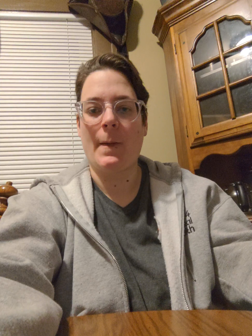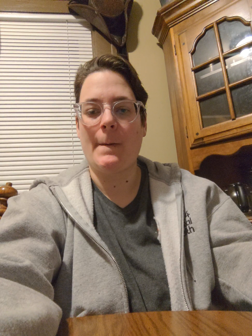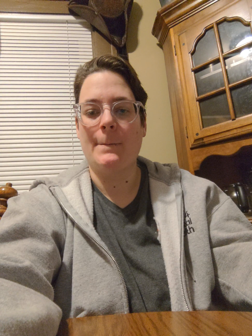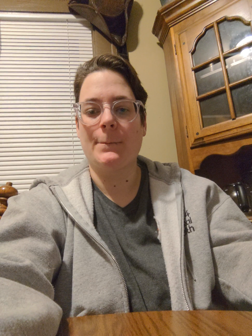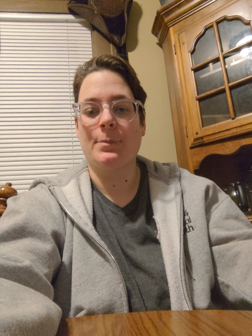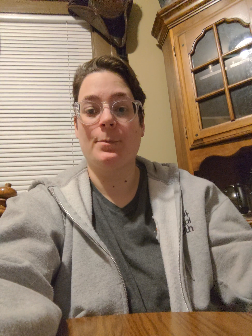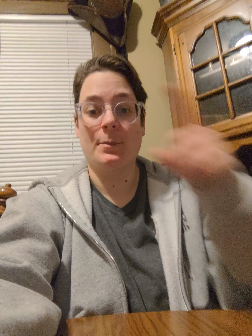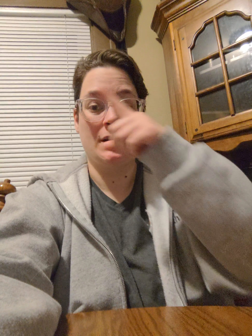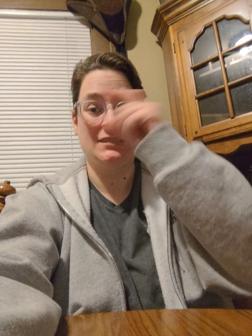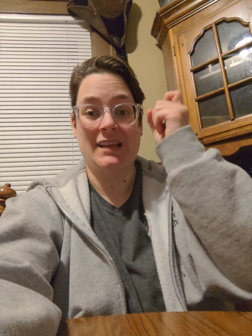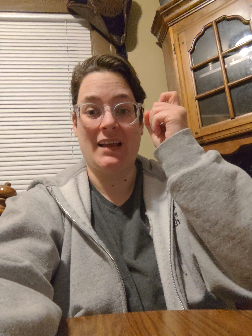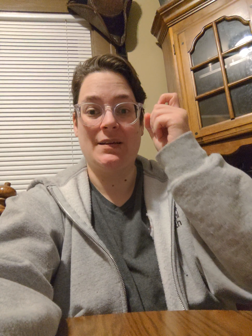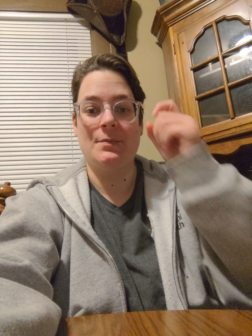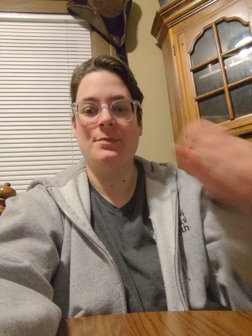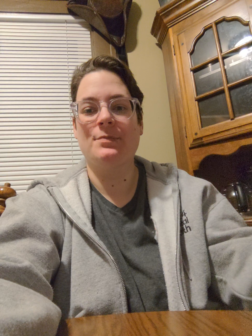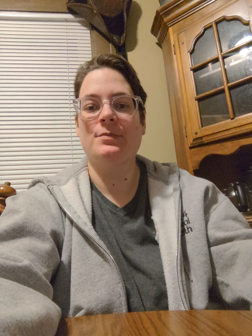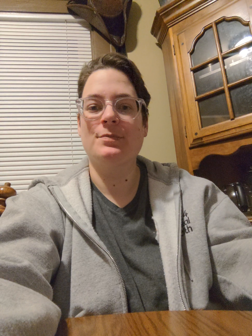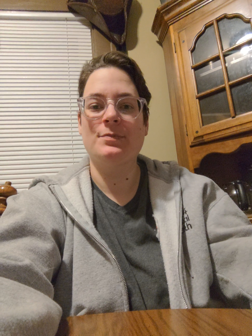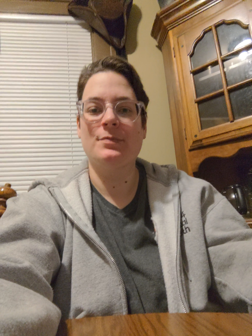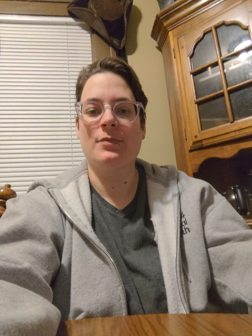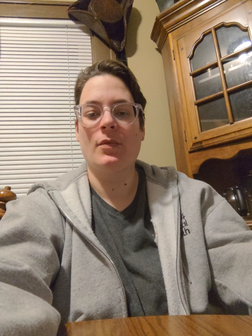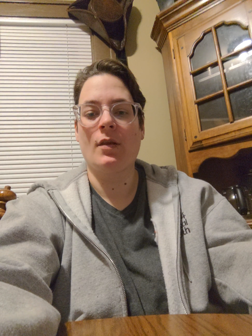because